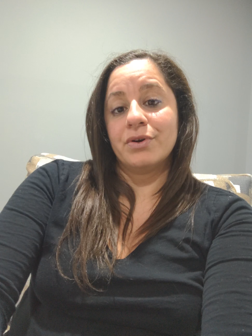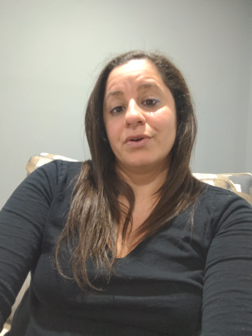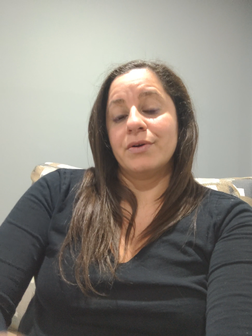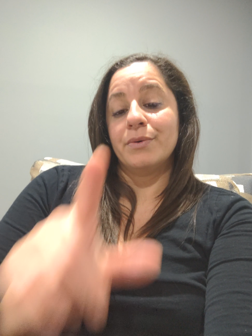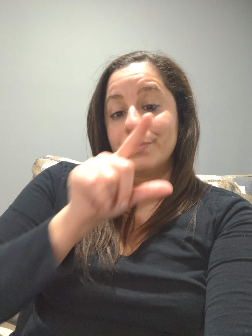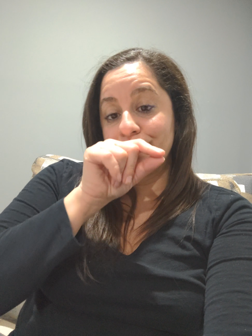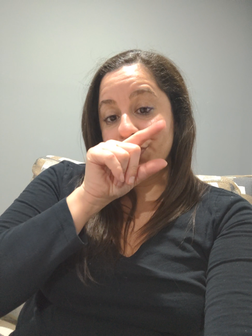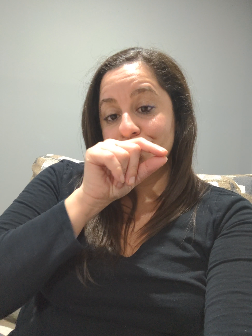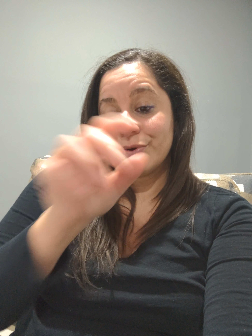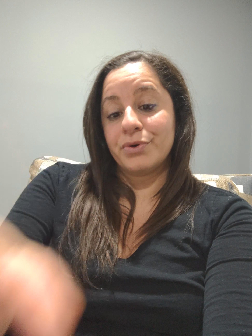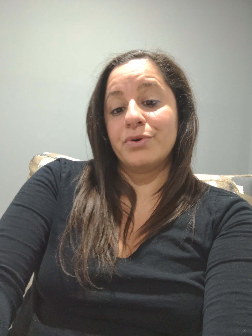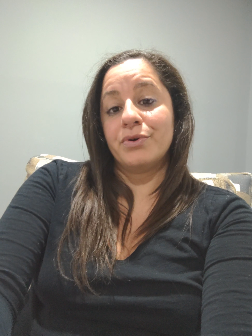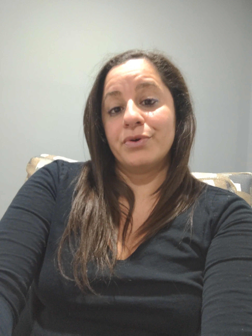bird